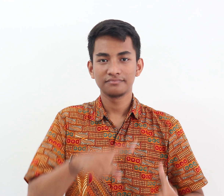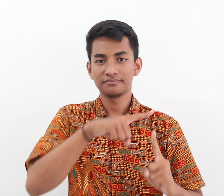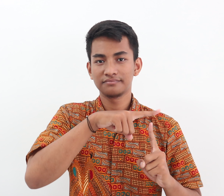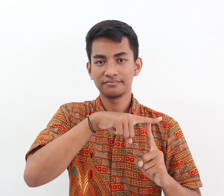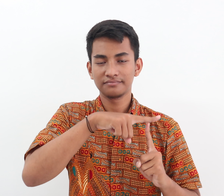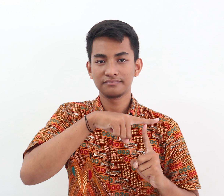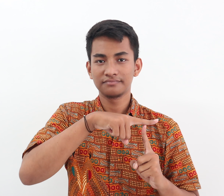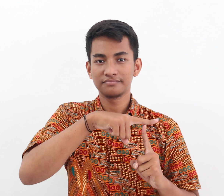T